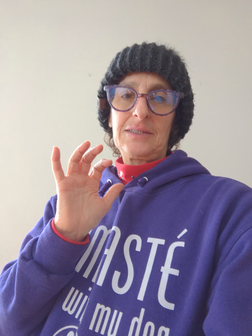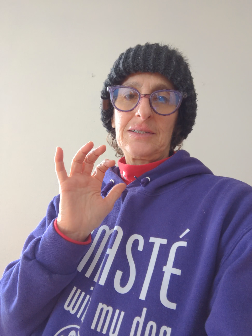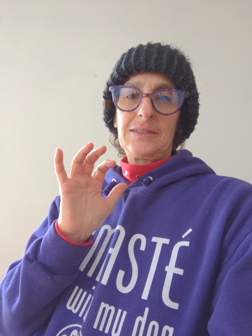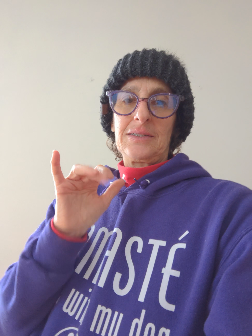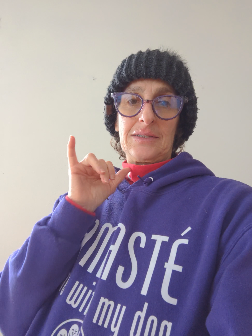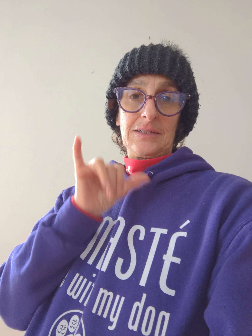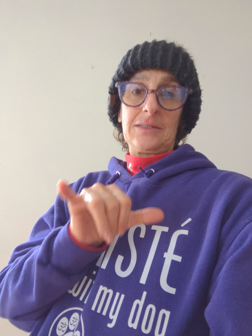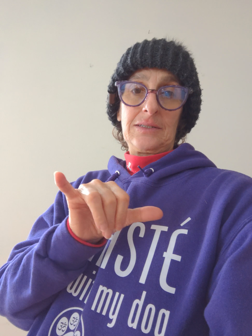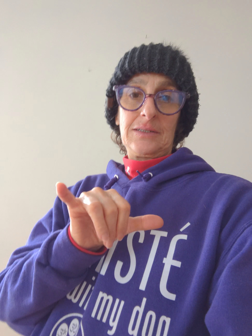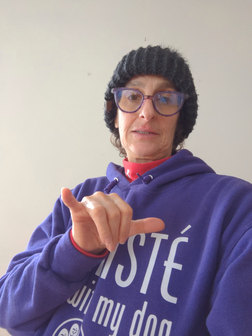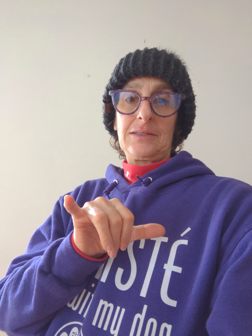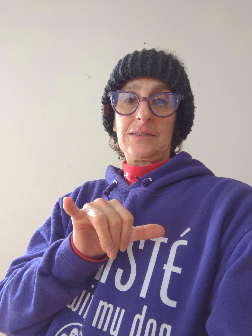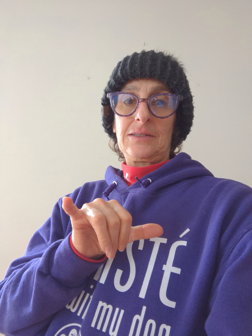stay